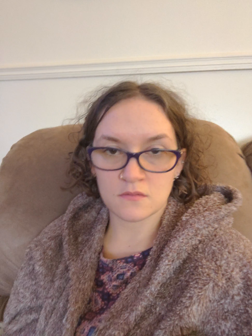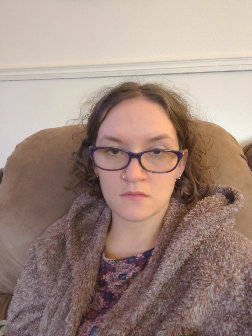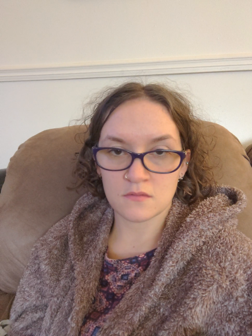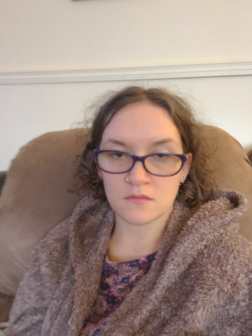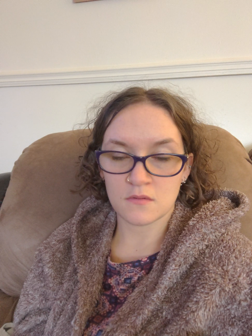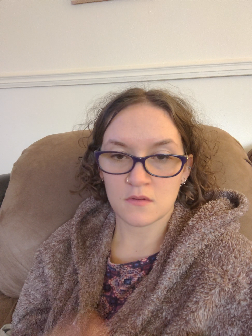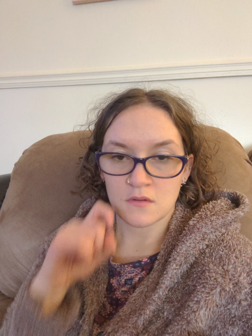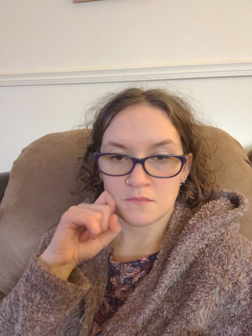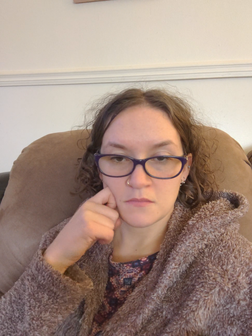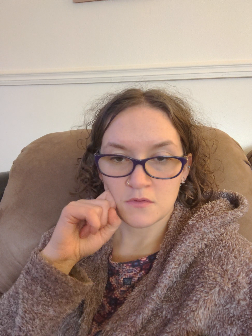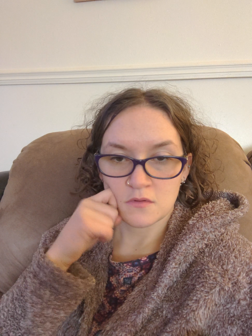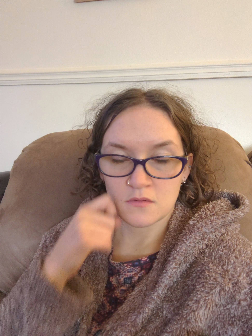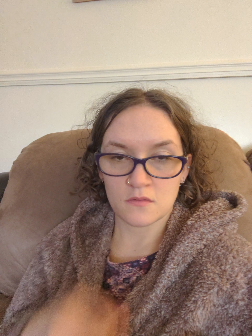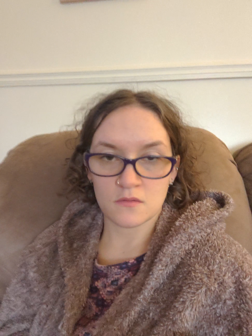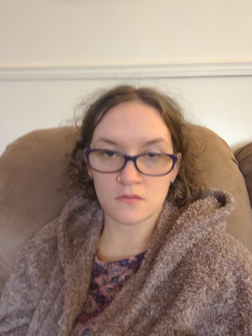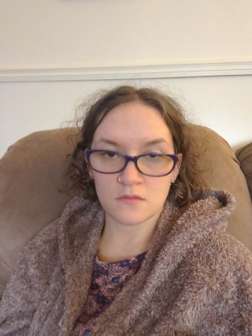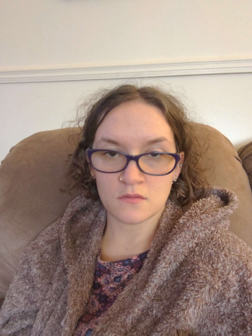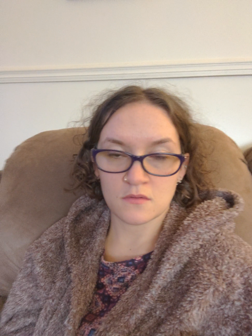apple